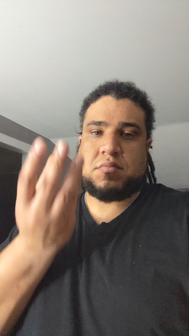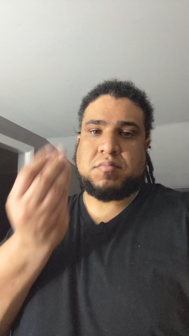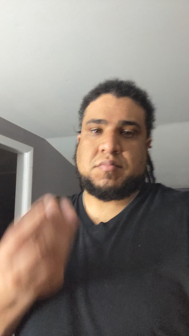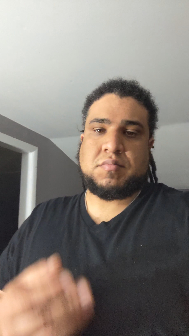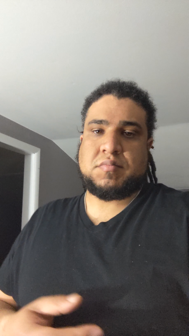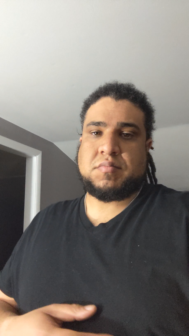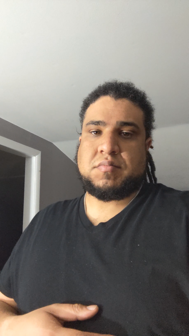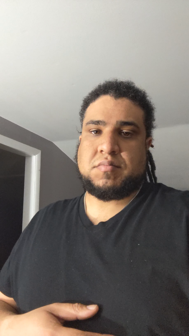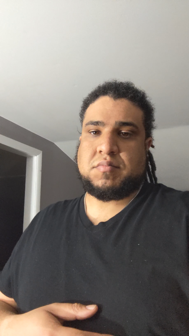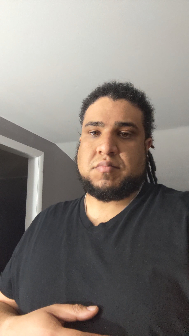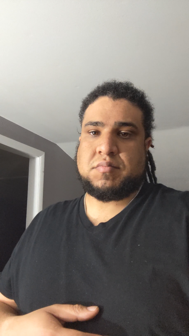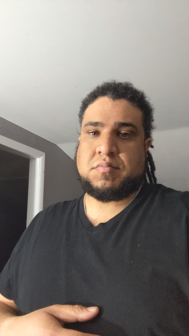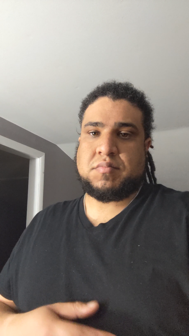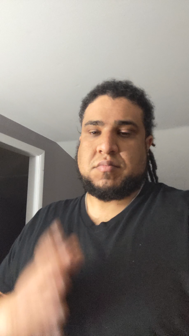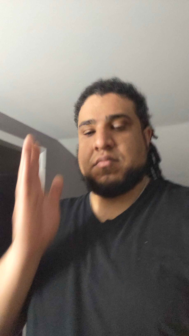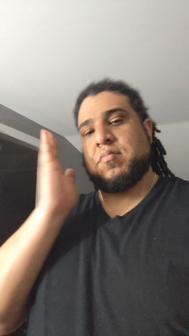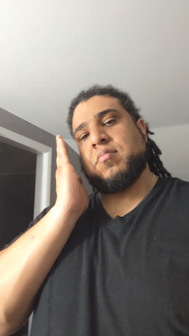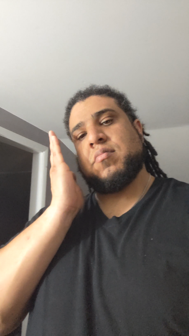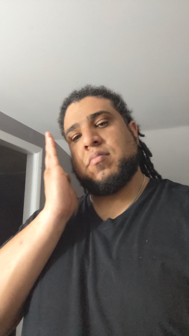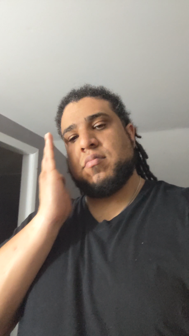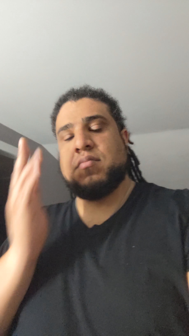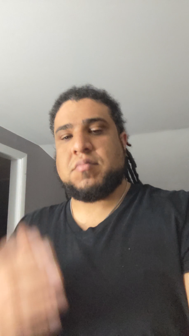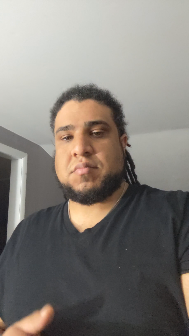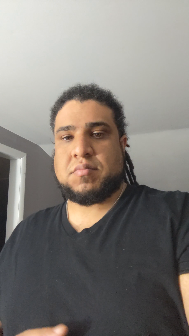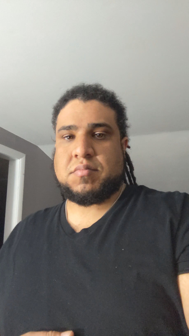pillow